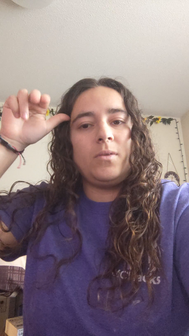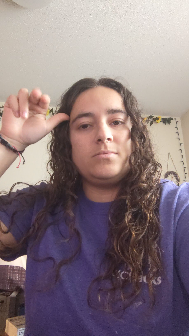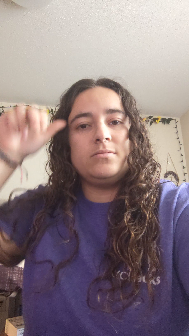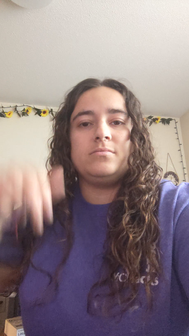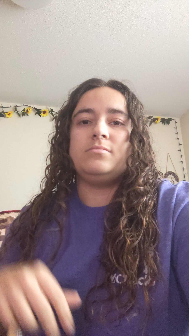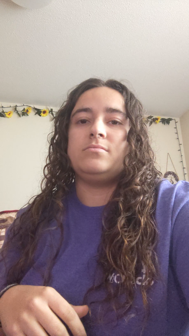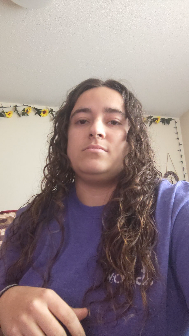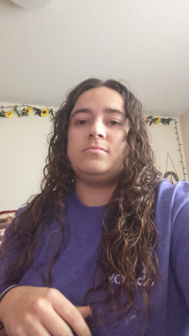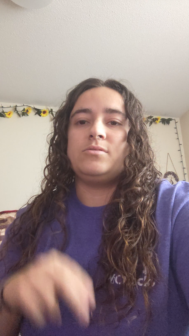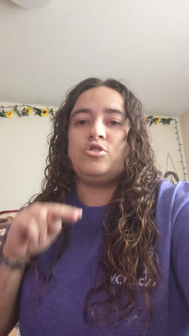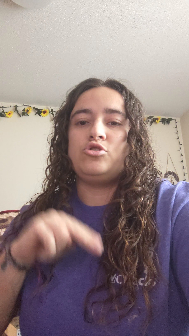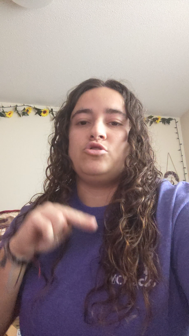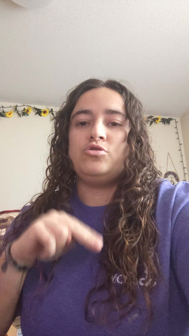nurse